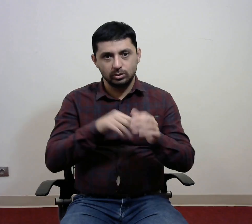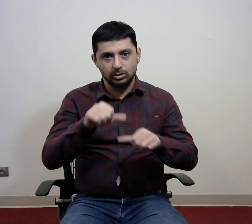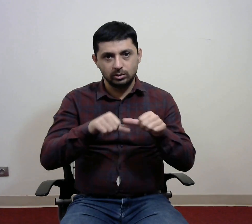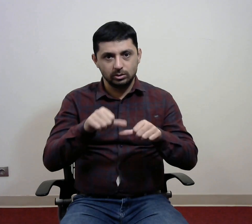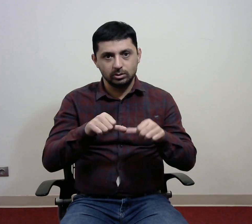il